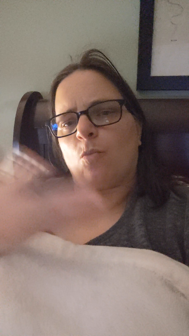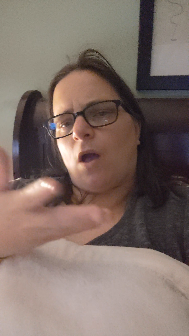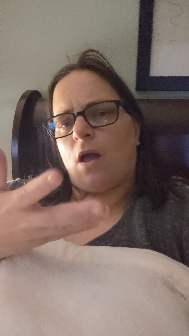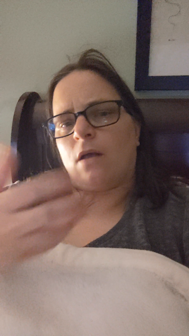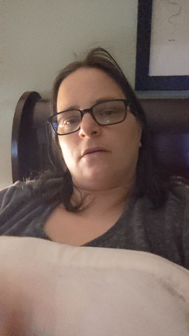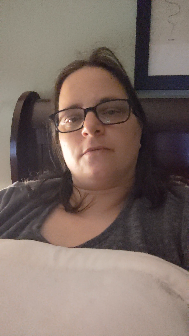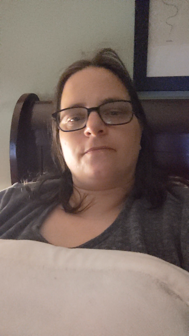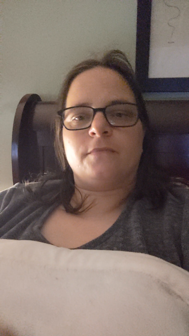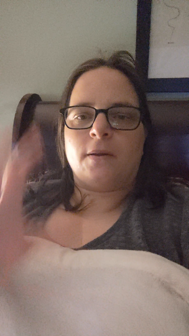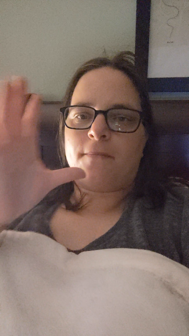mommy